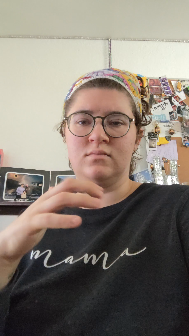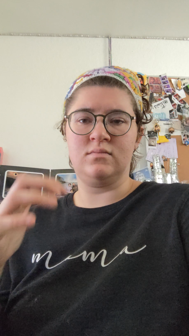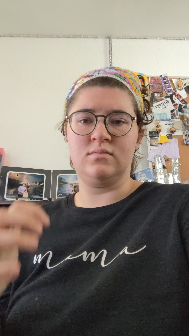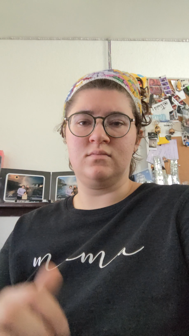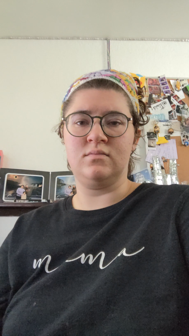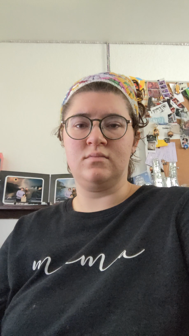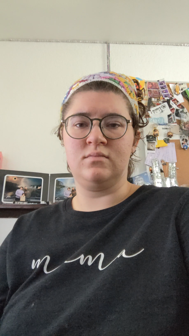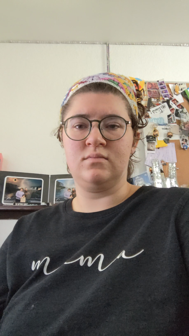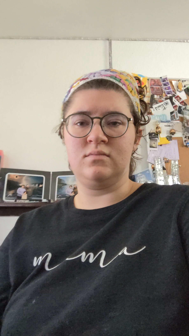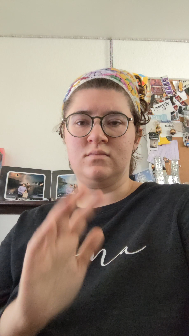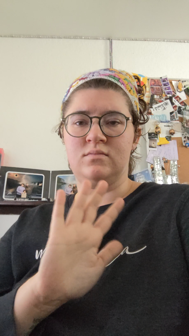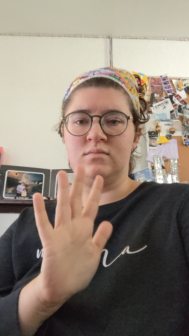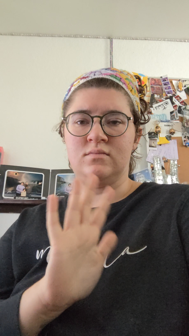cheese